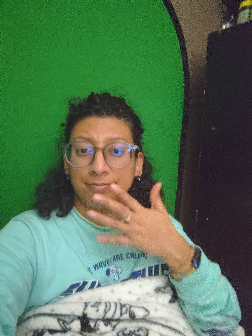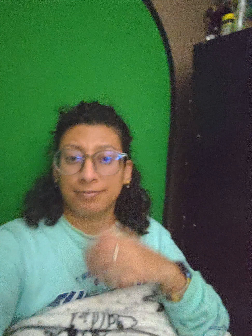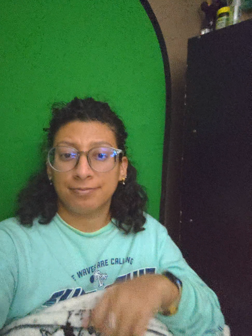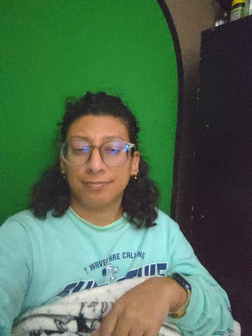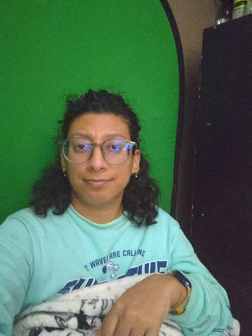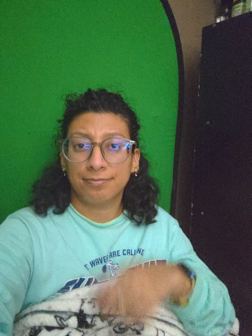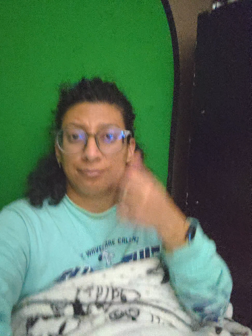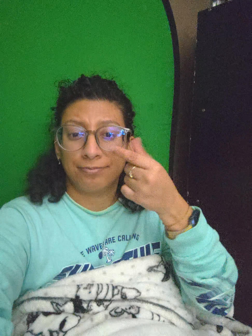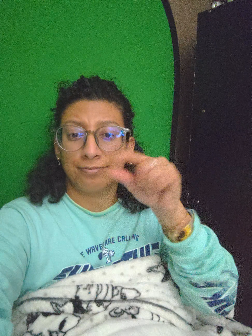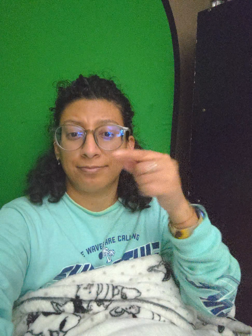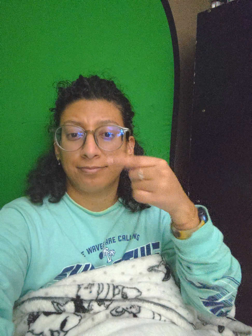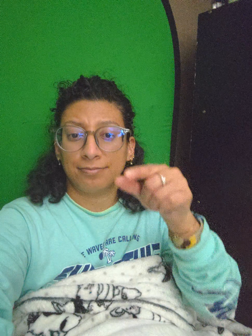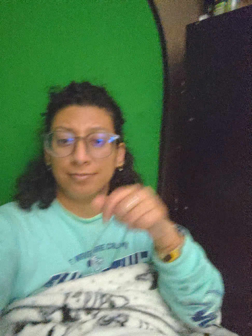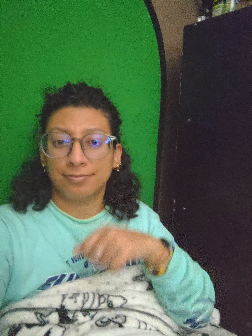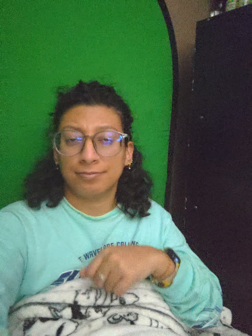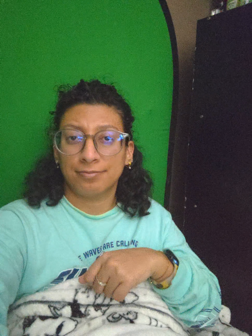green